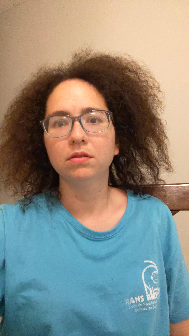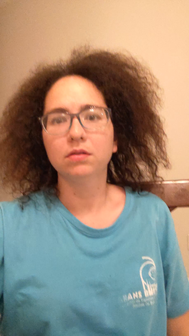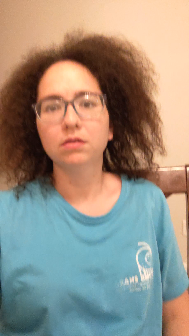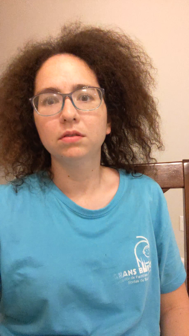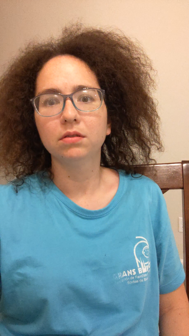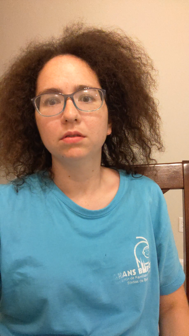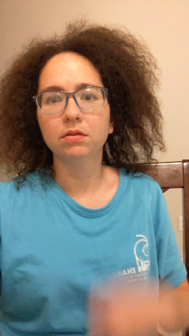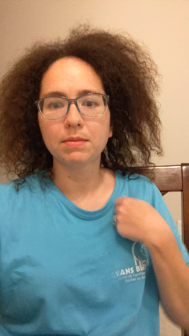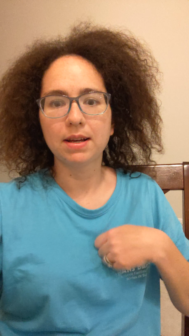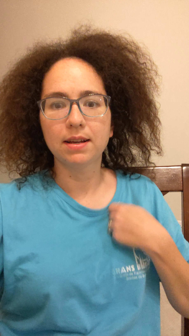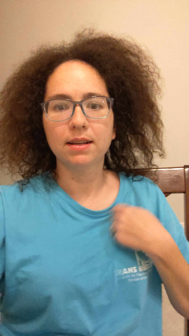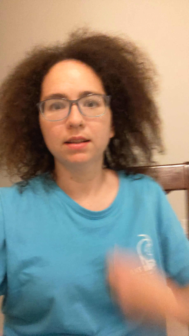bathtub